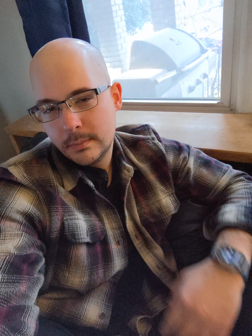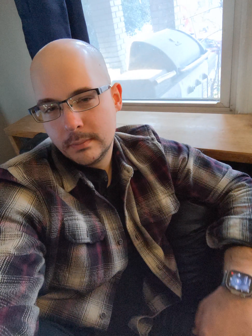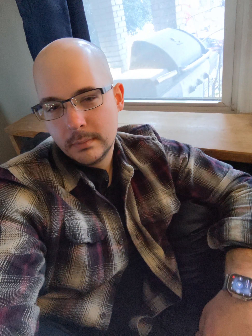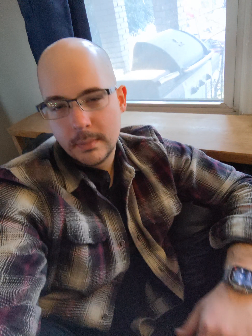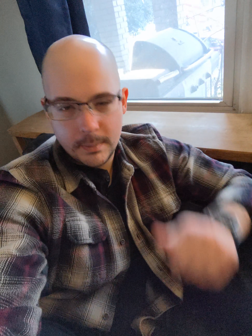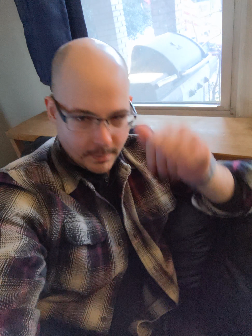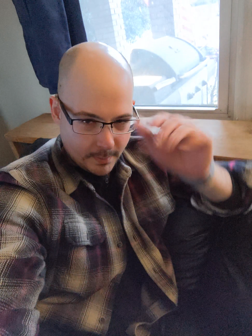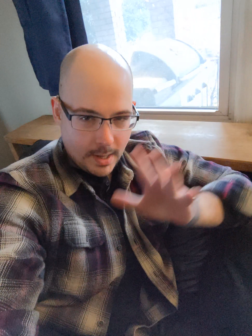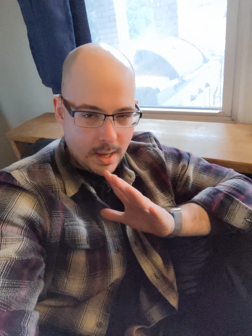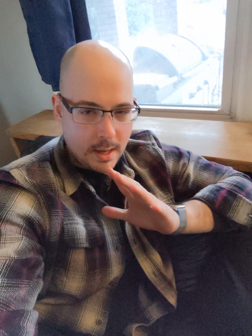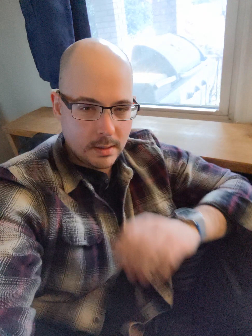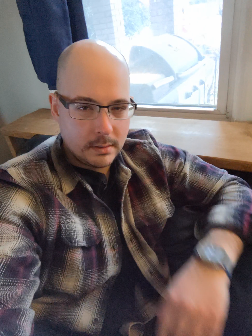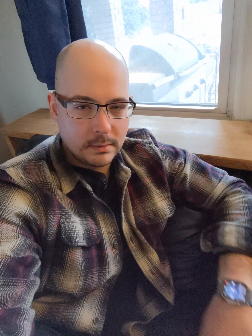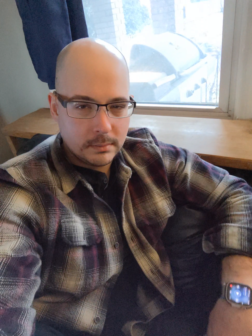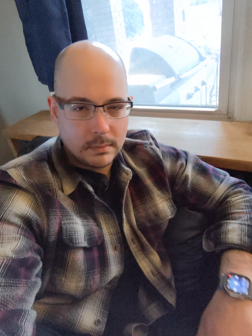man